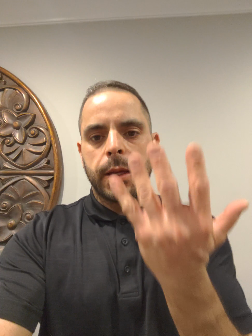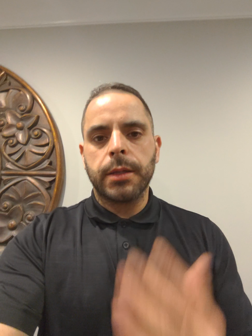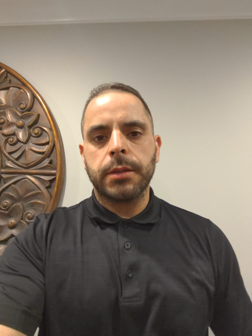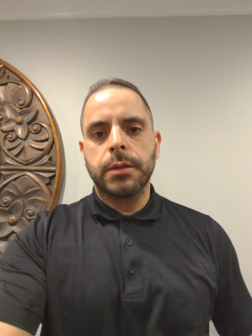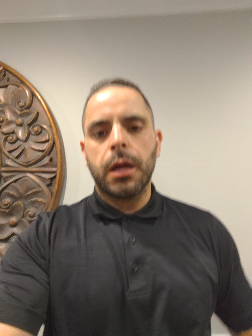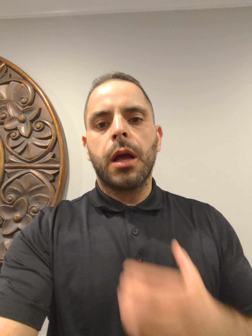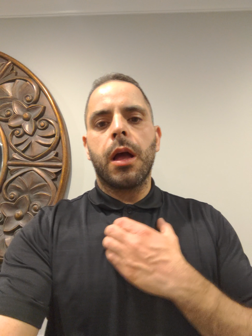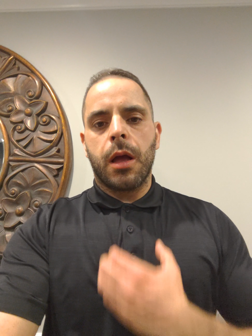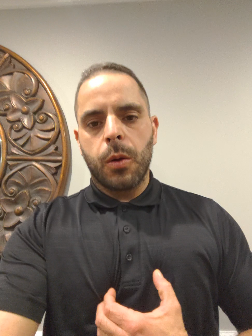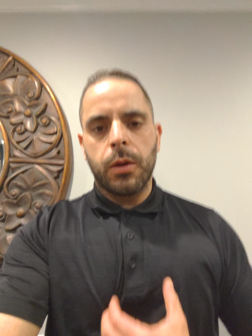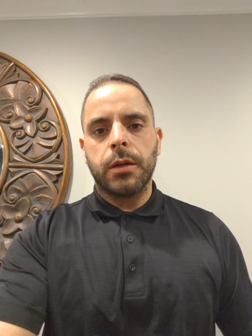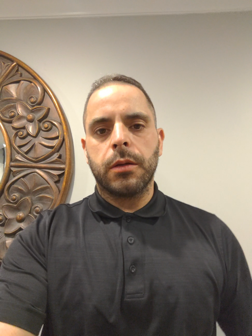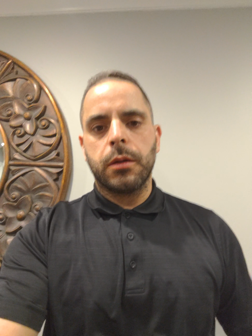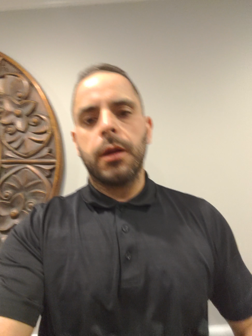hungry